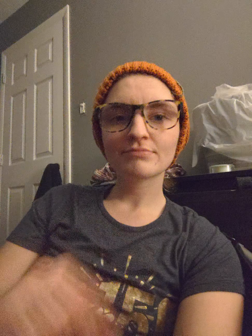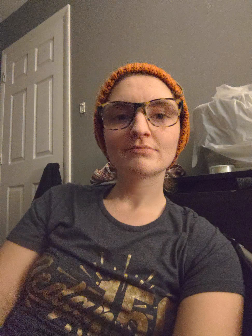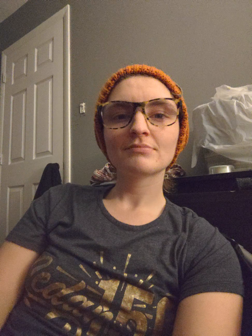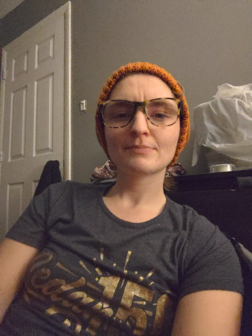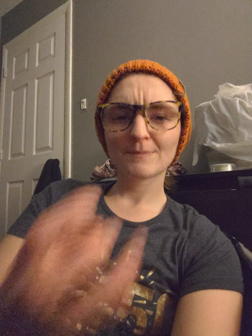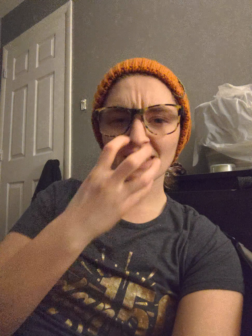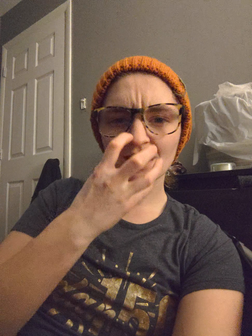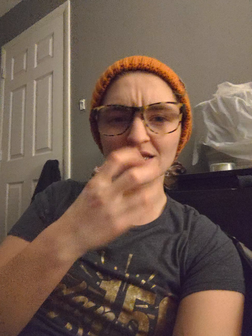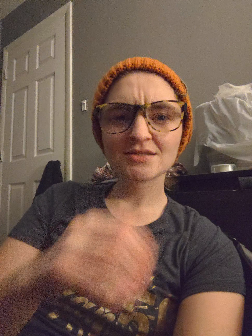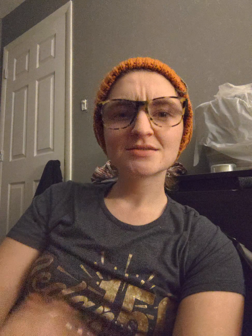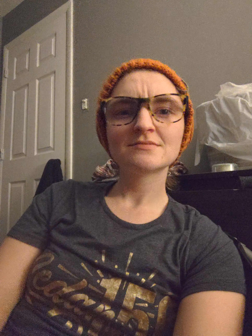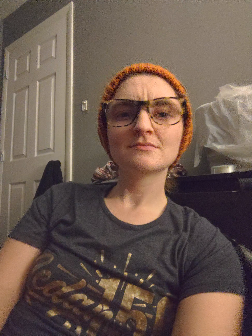mad